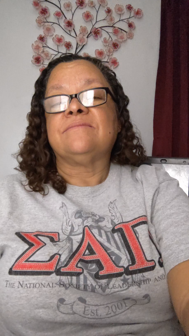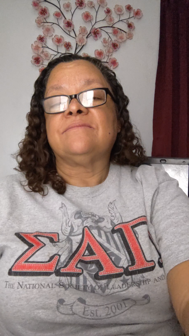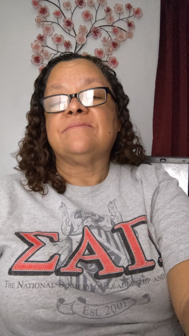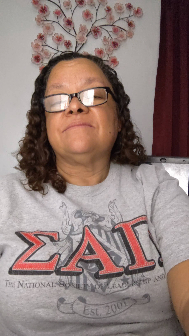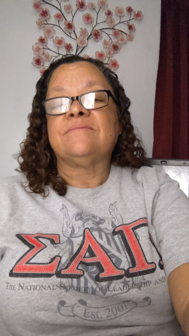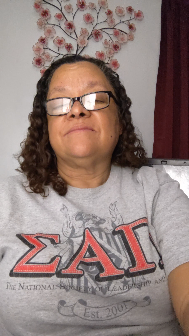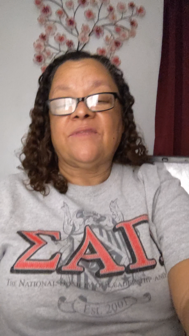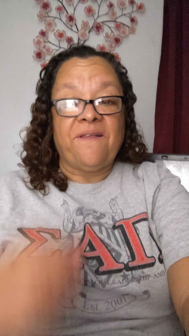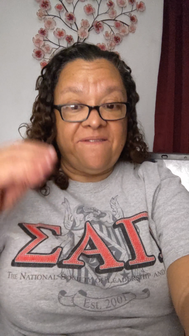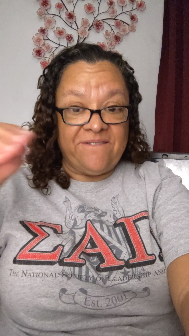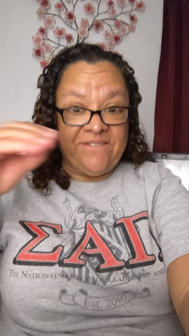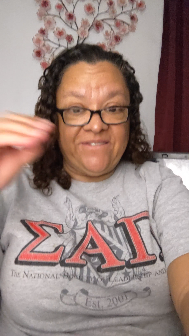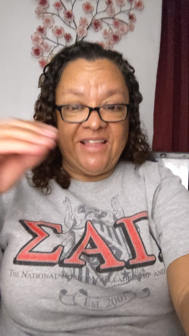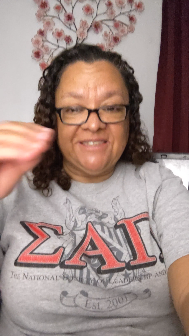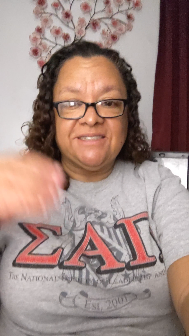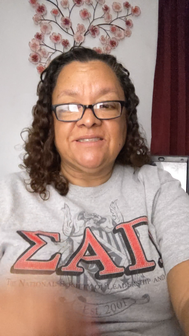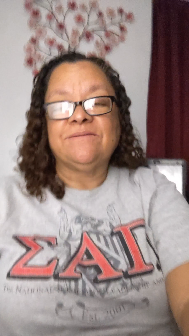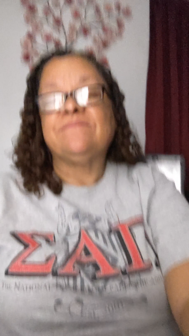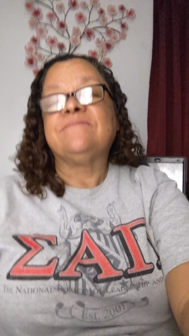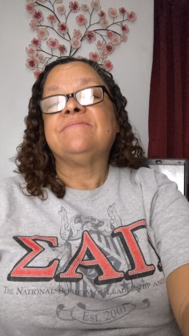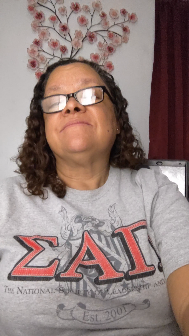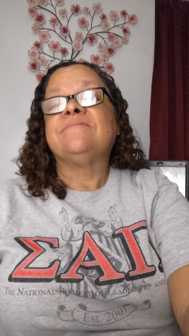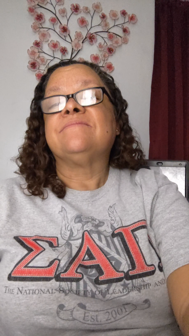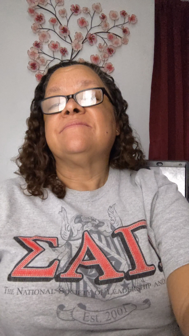fix